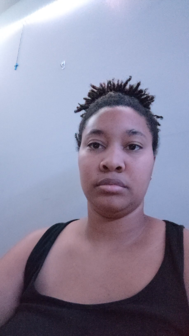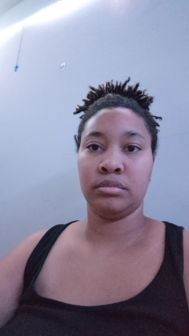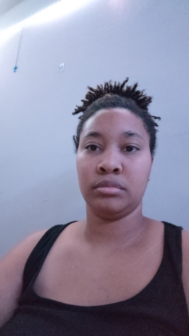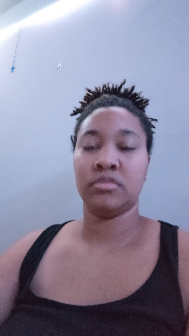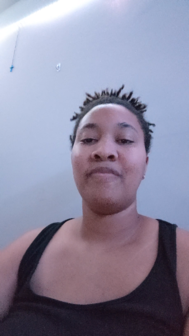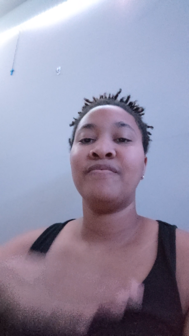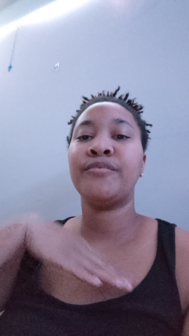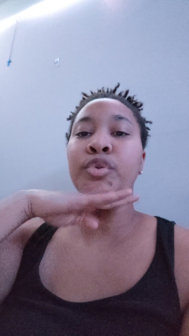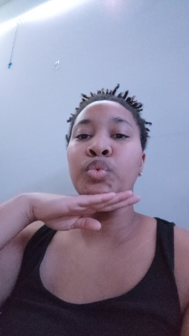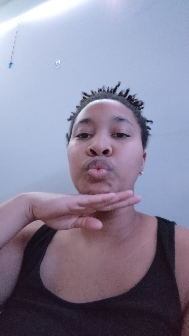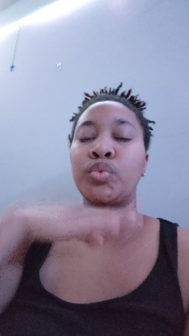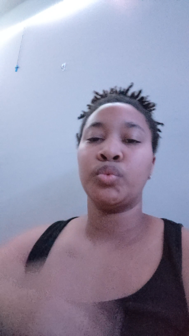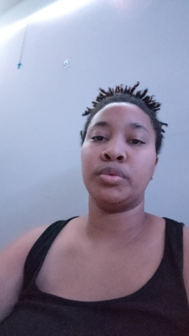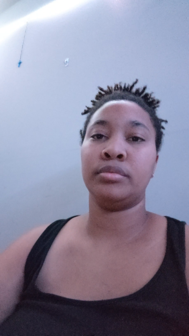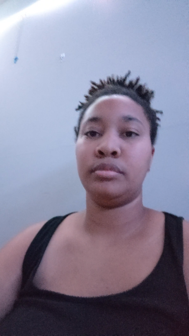full